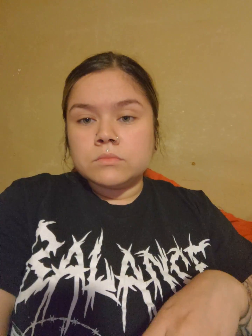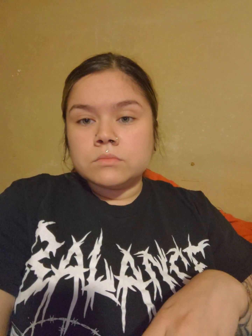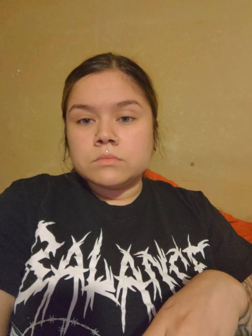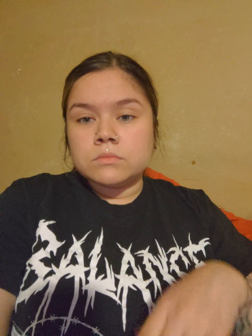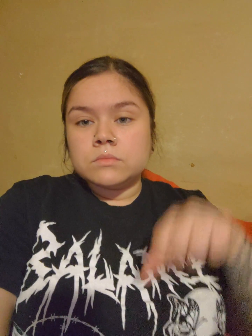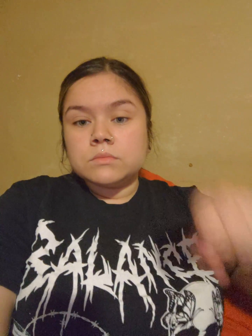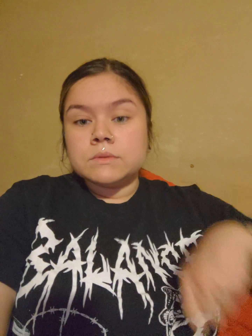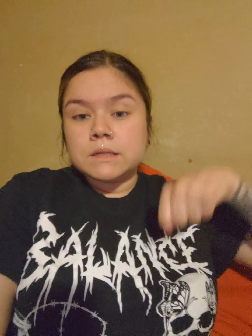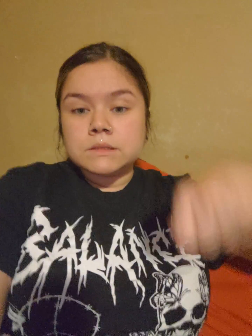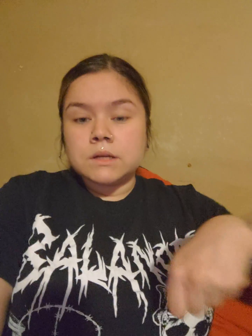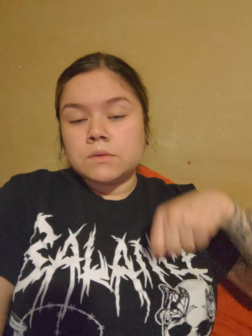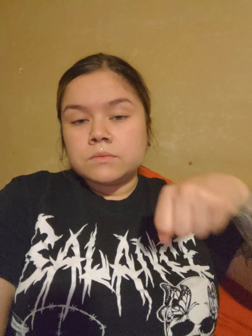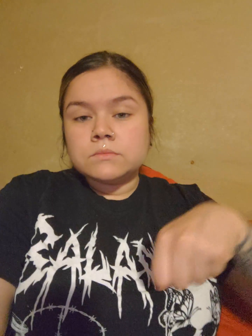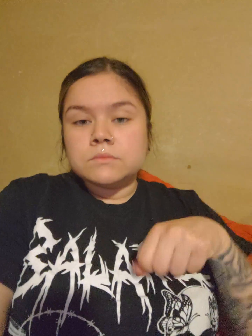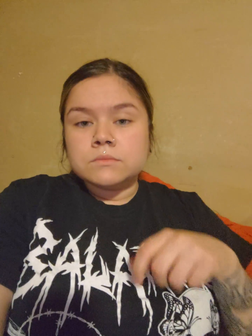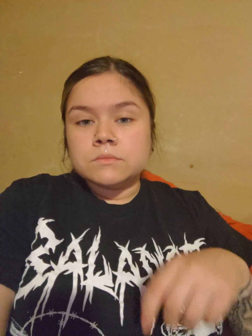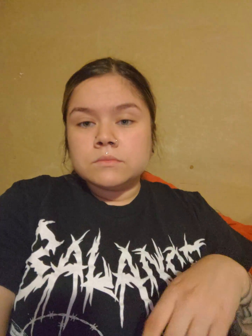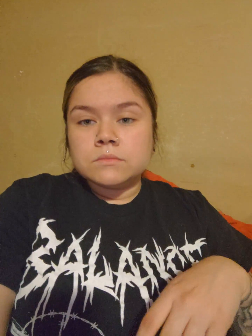bicycle